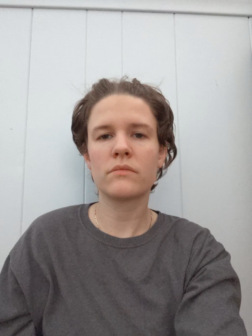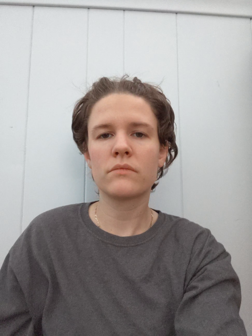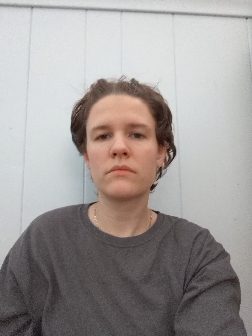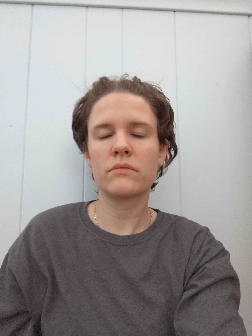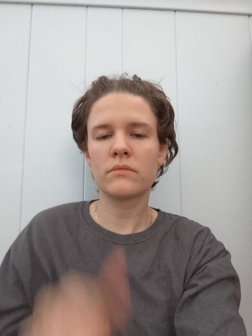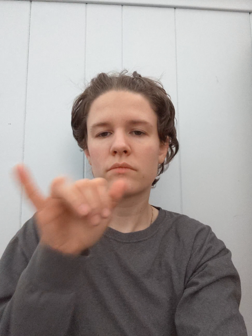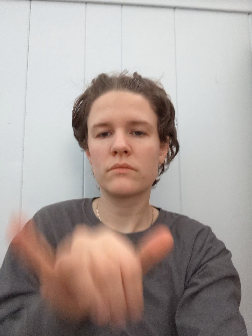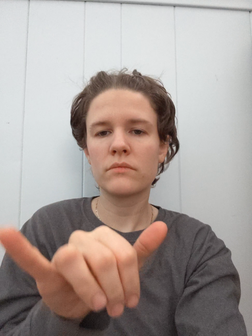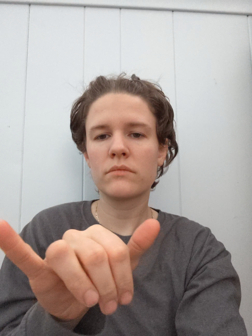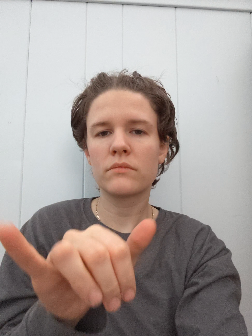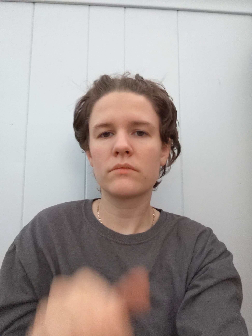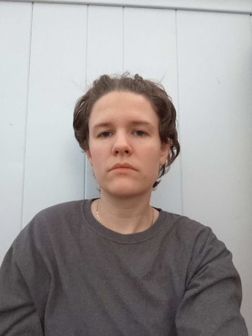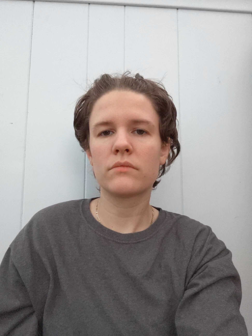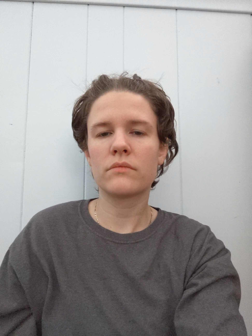stay